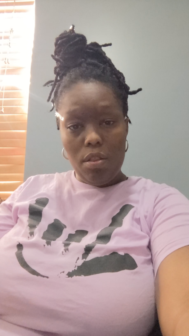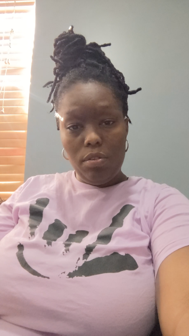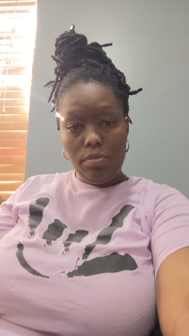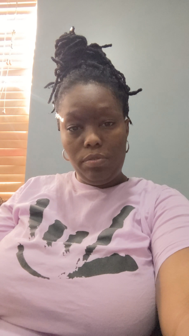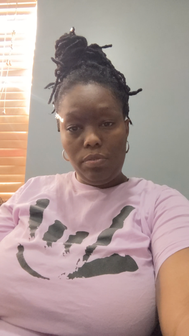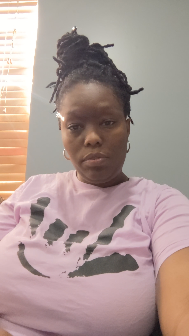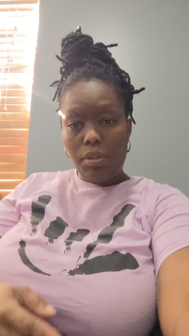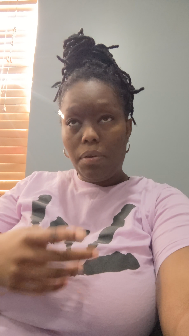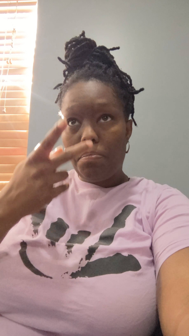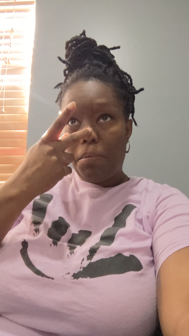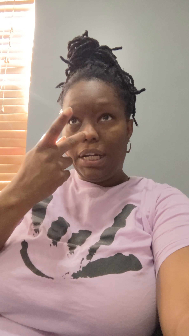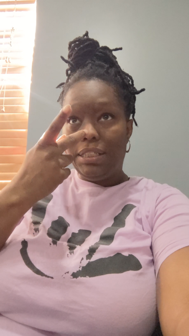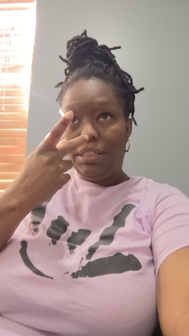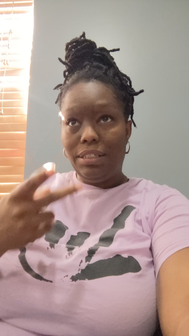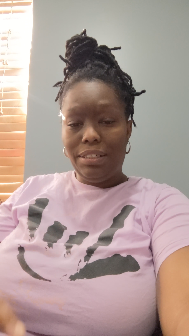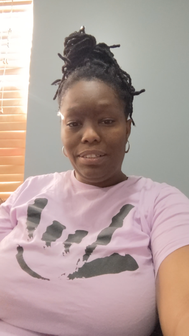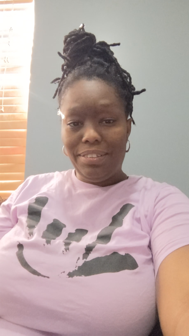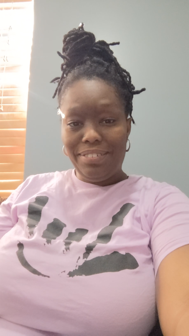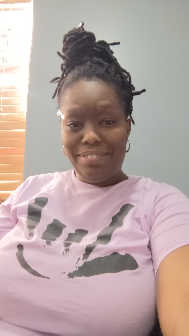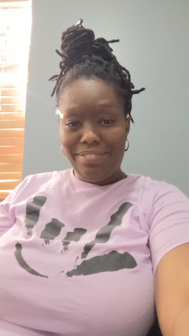penis